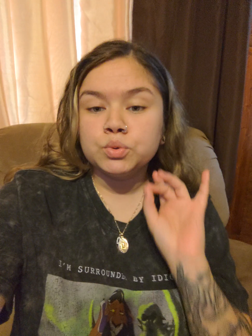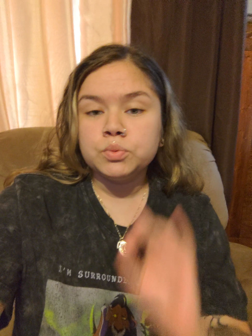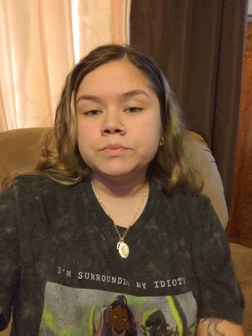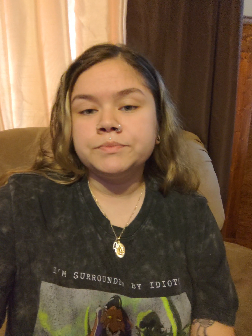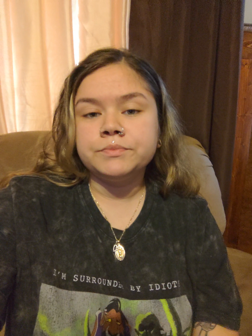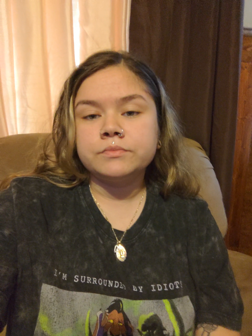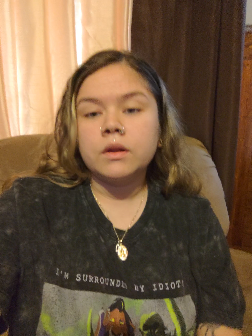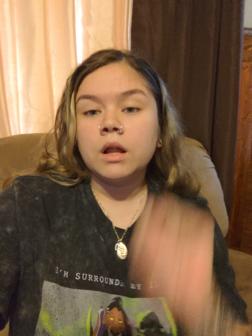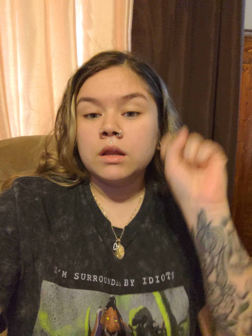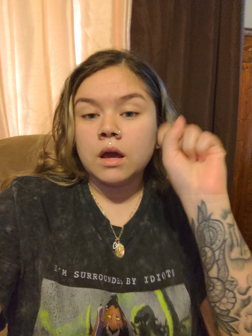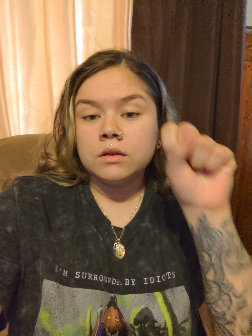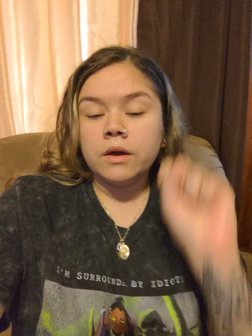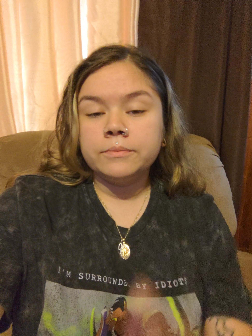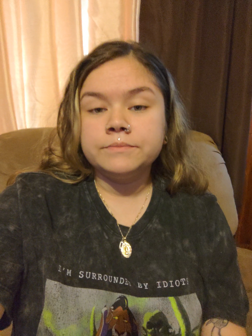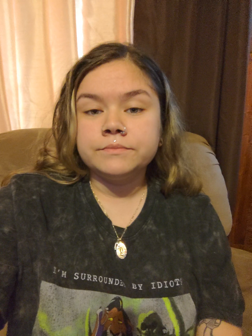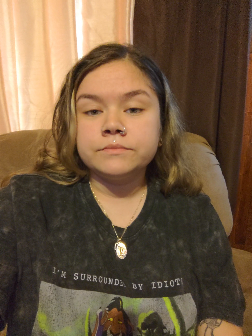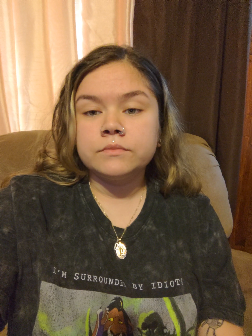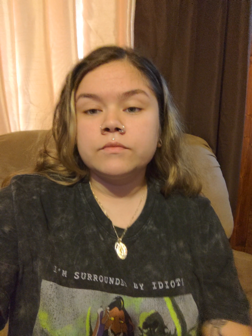knock